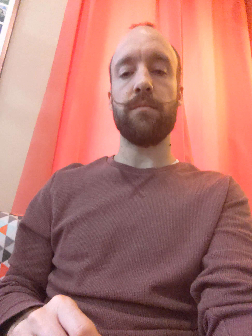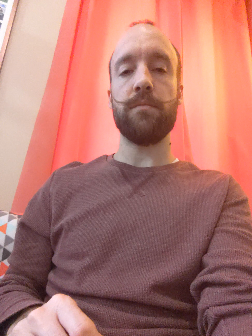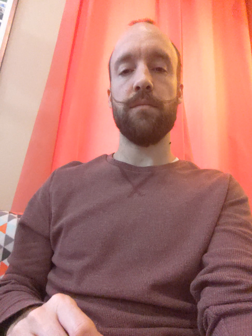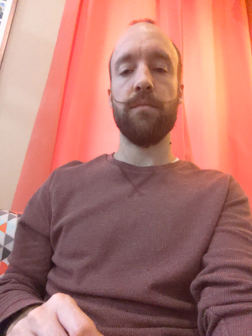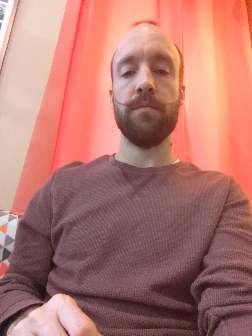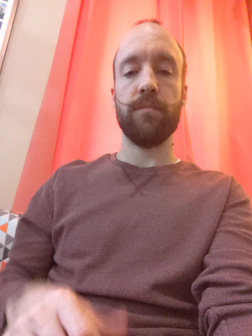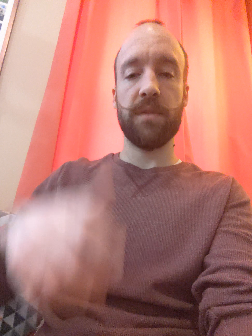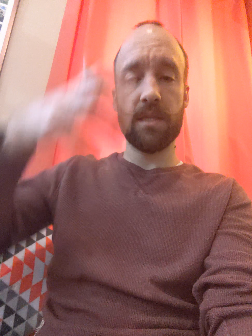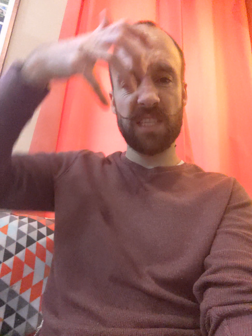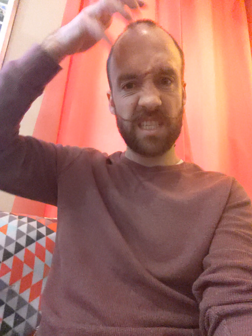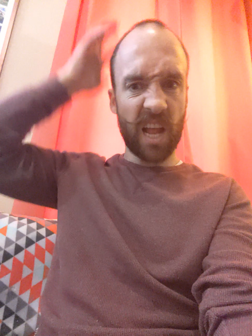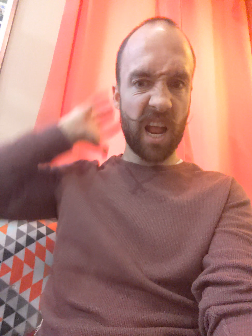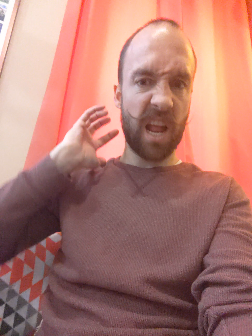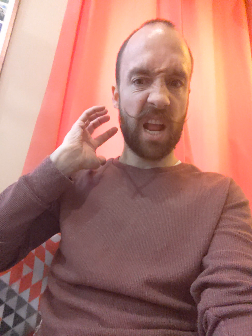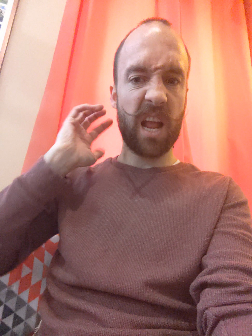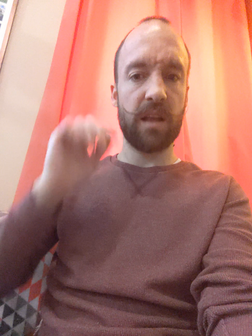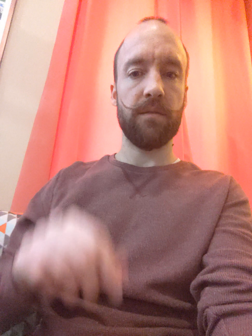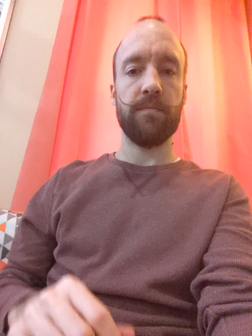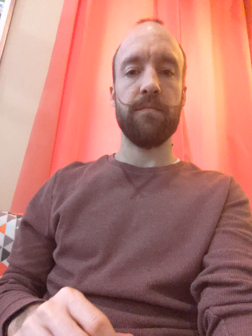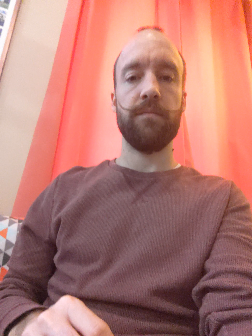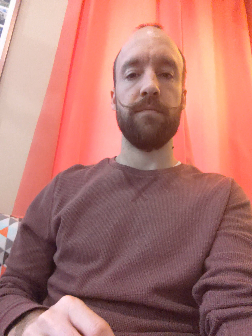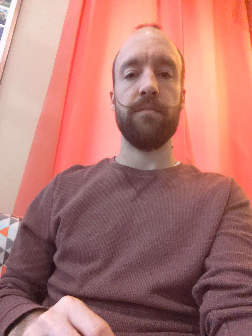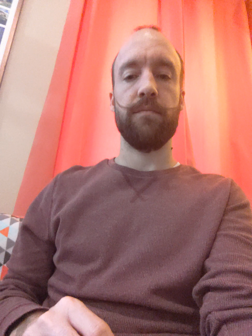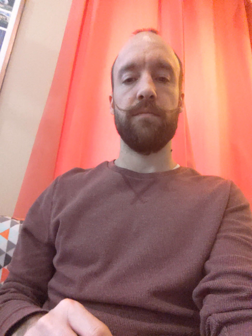lion